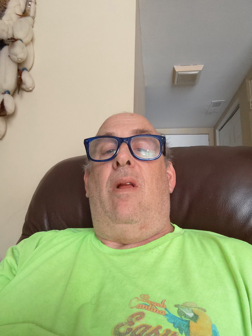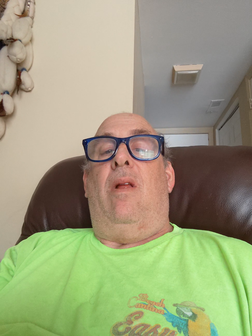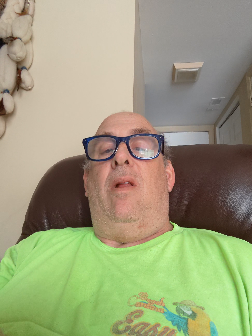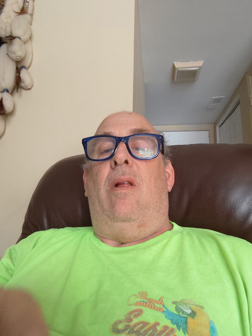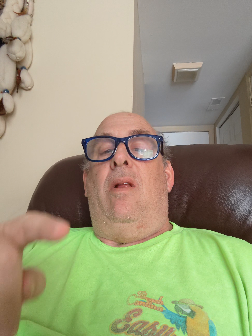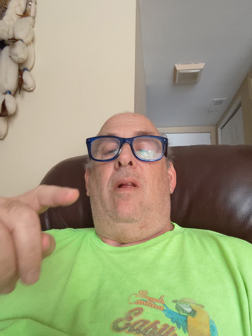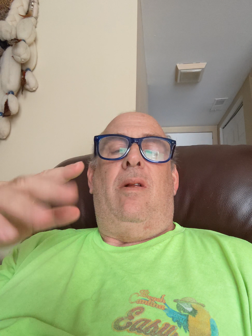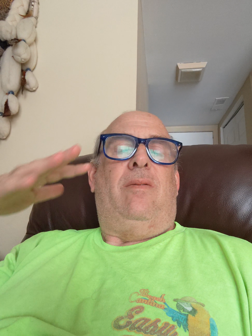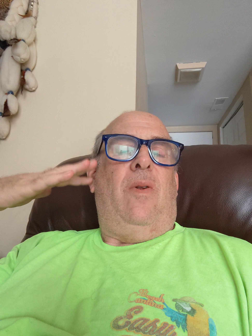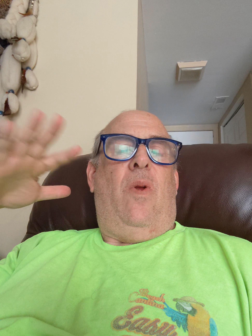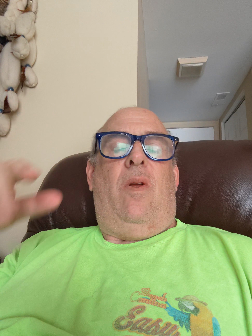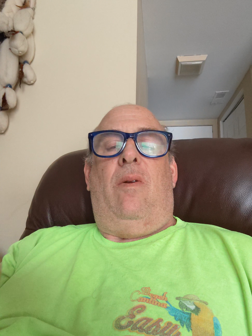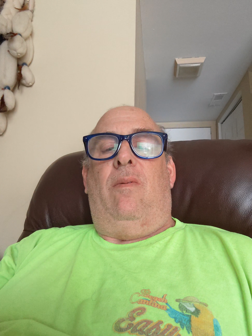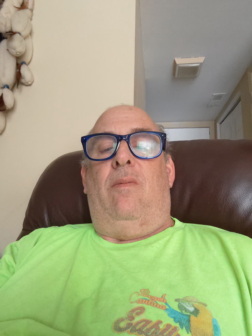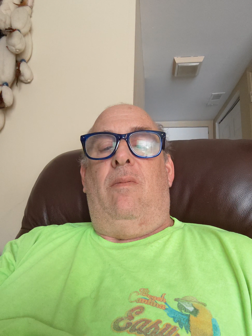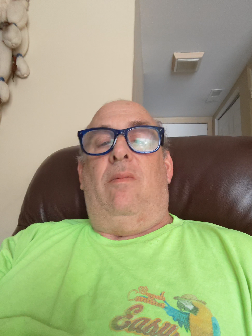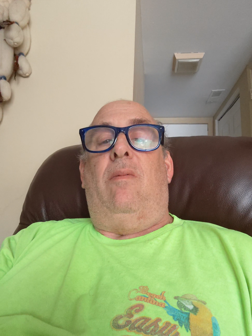noisy